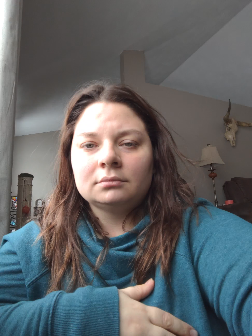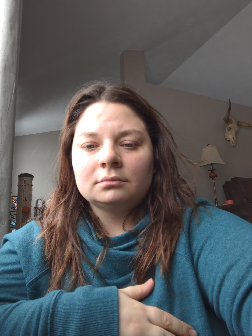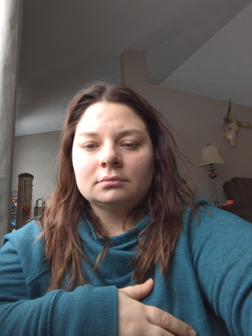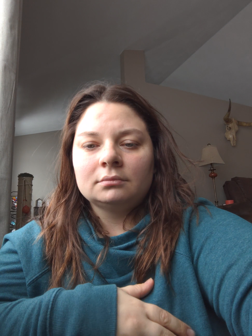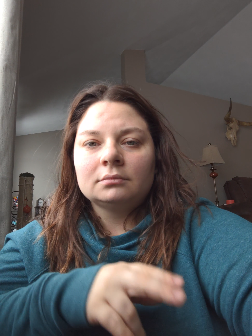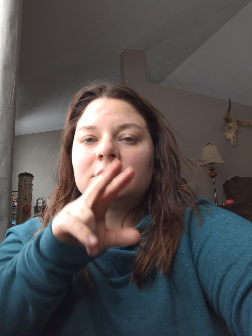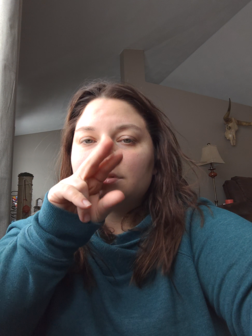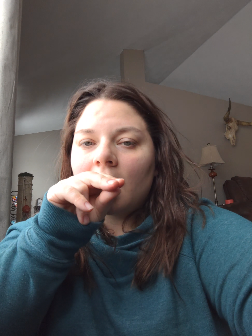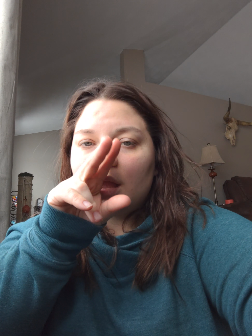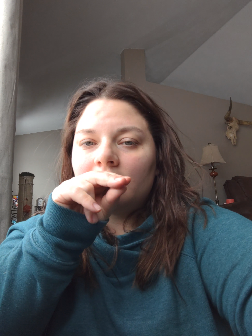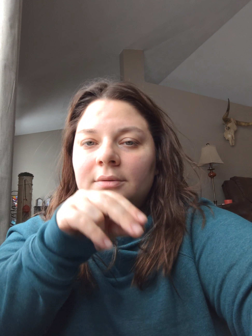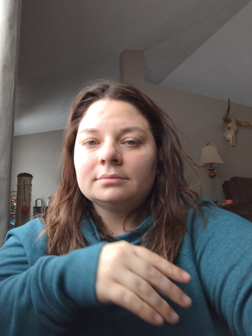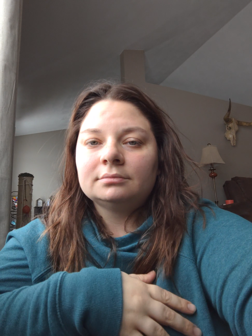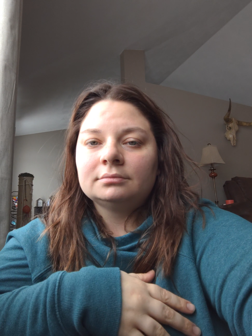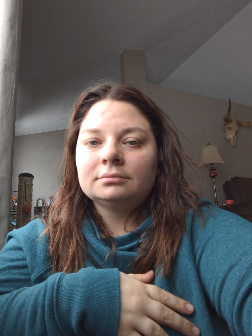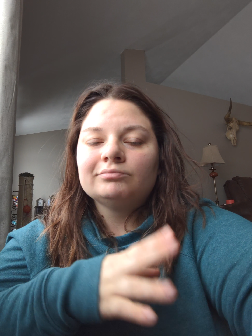duck